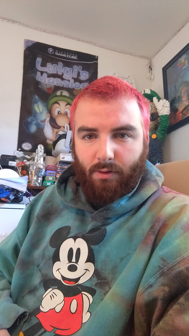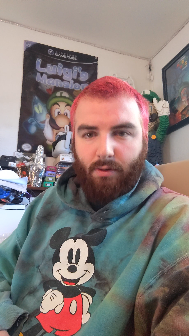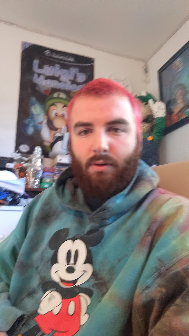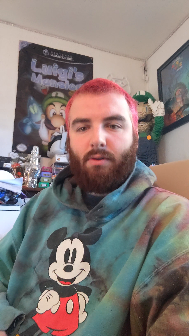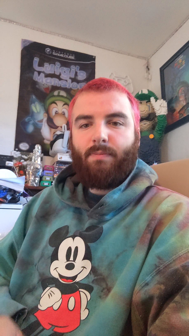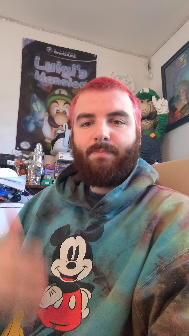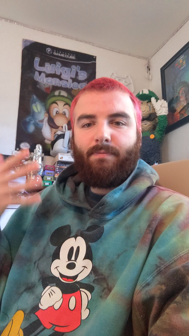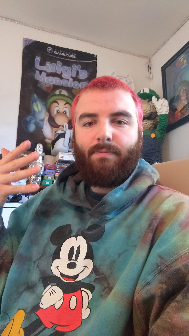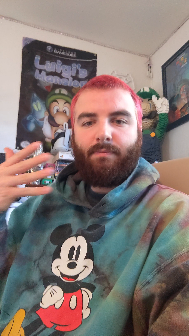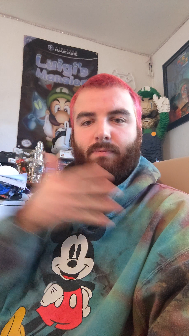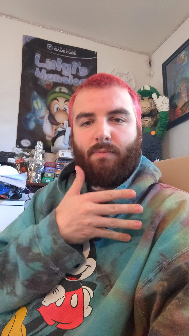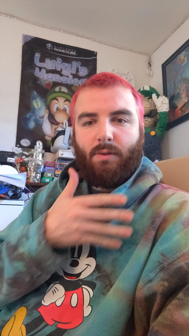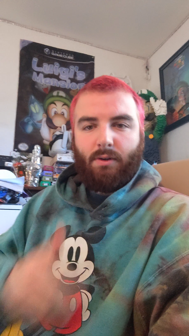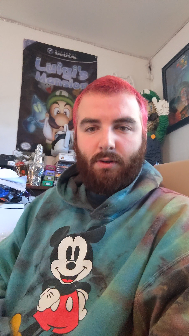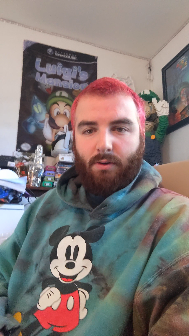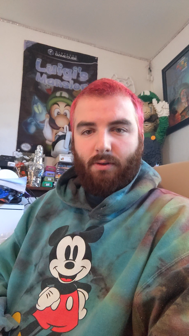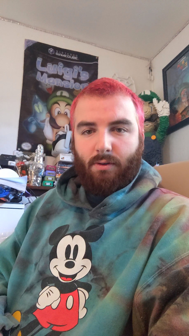scared